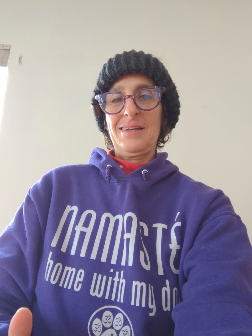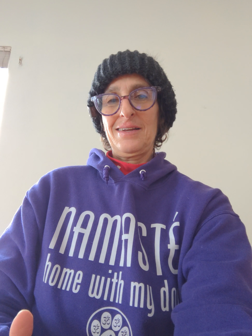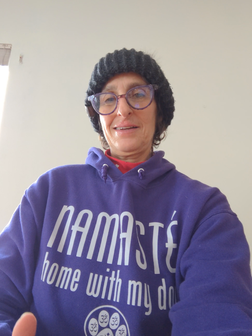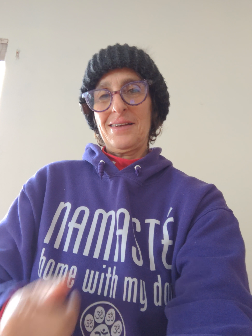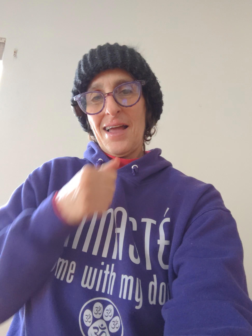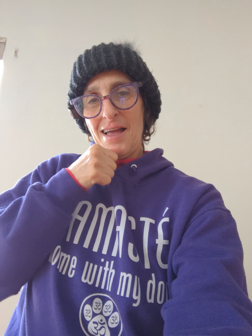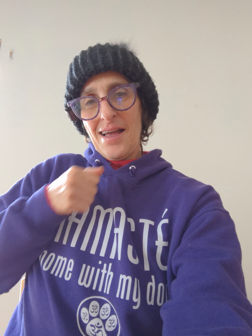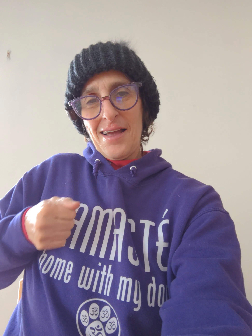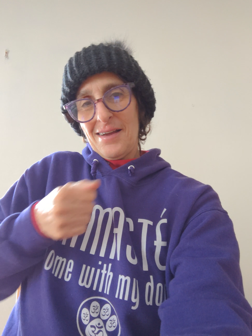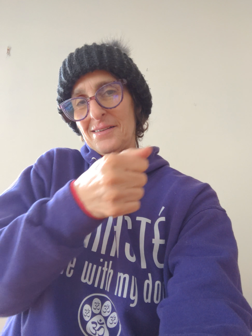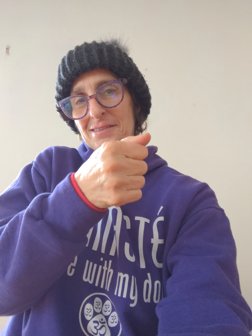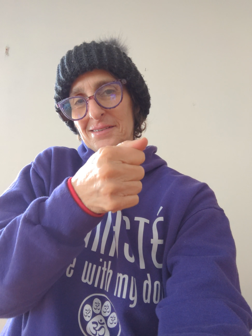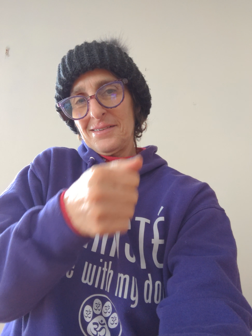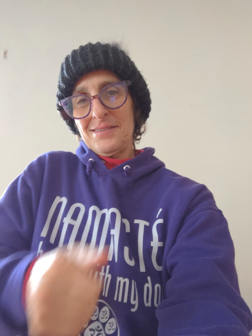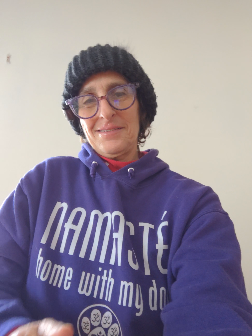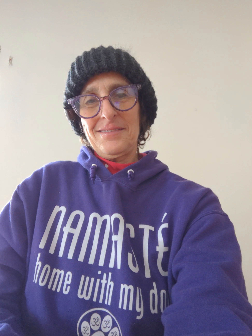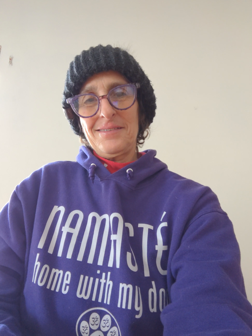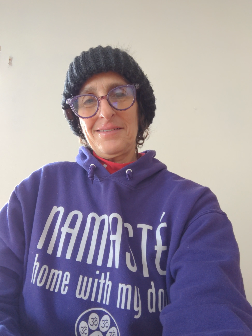hide